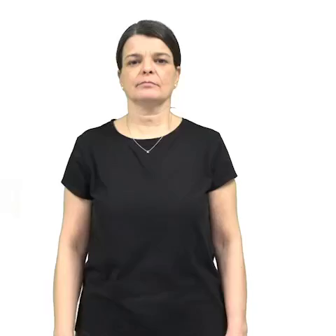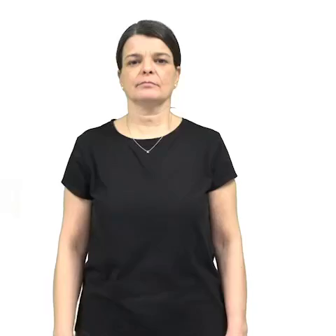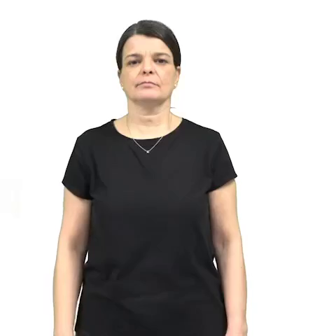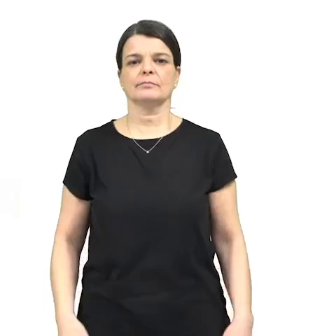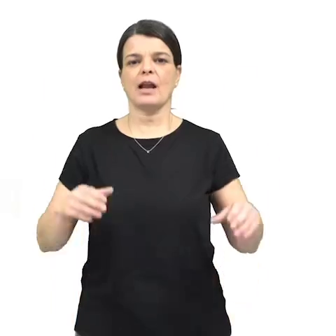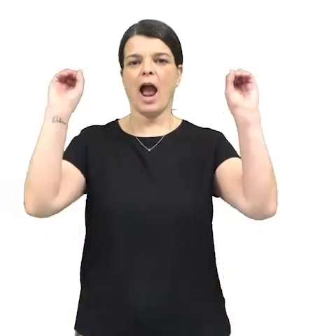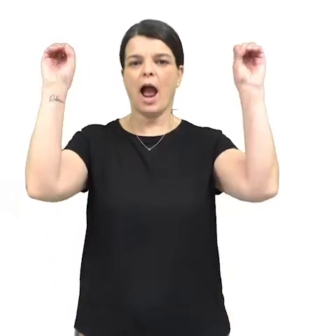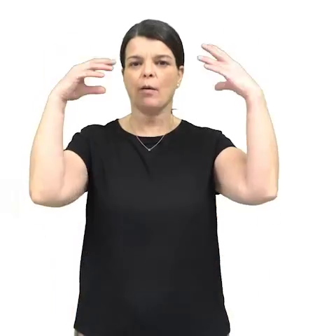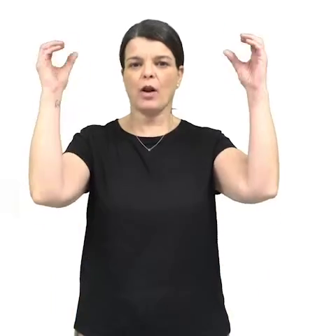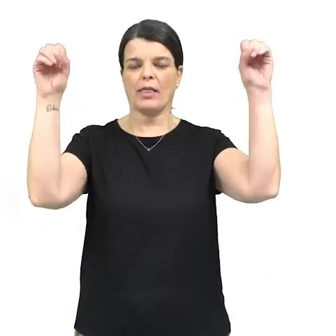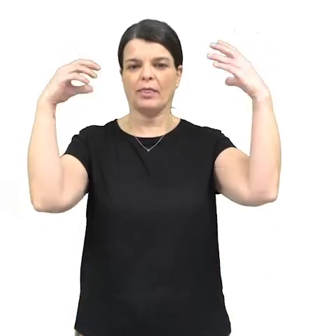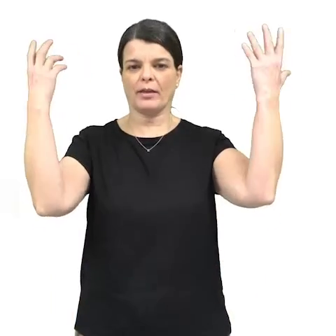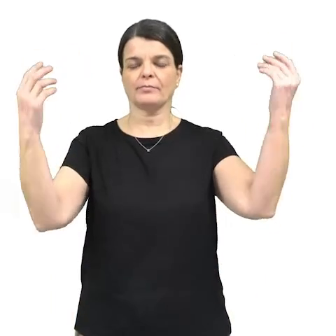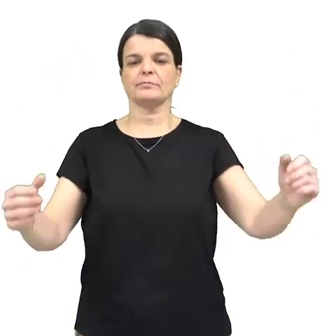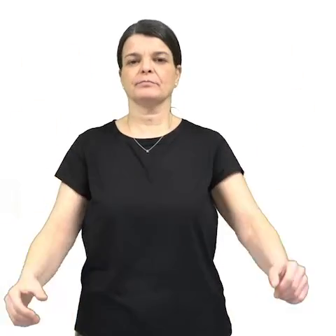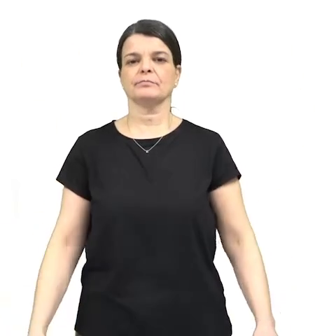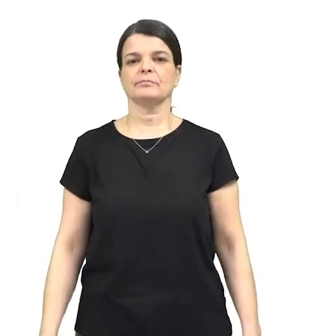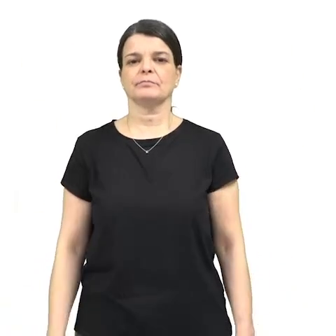ambulancia